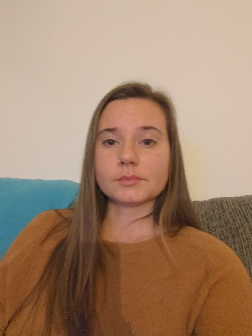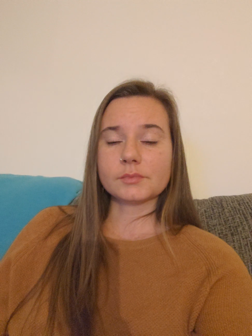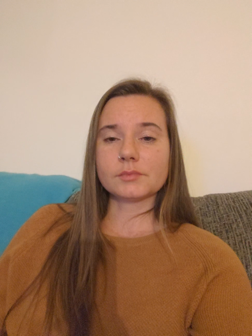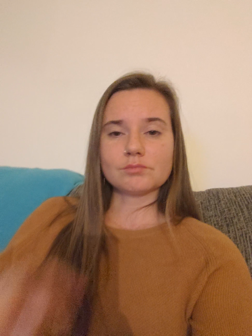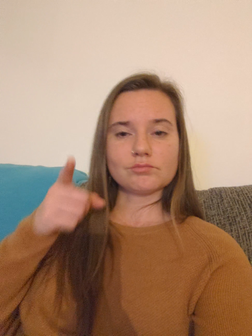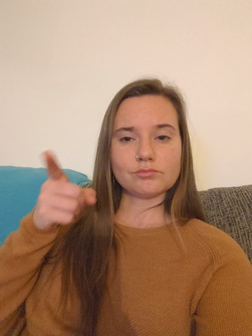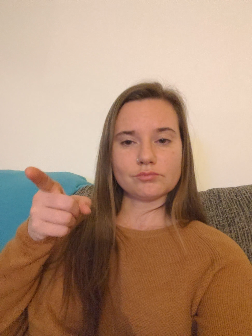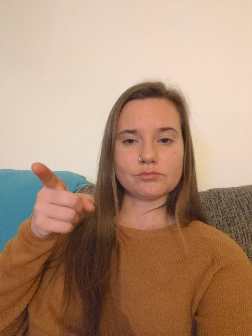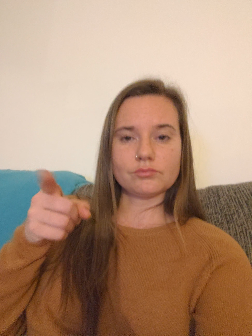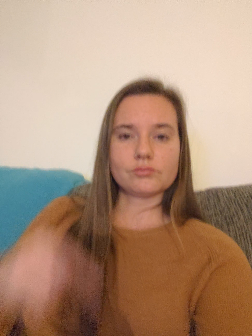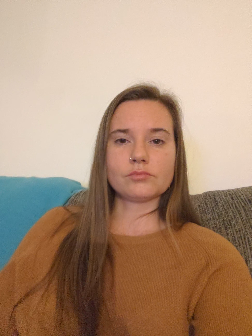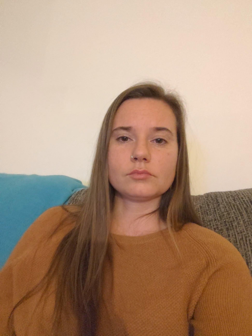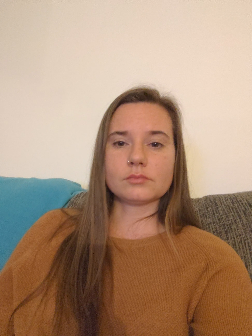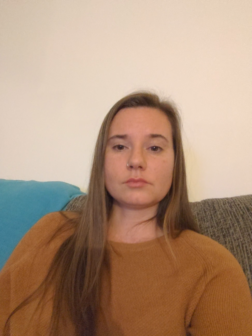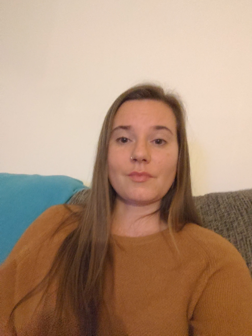he/she/it